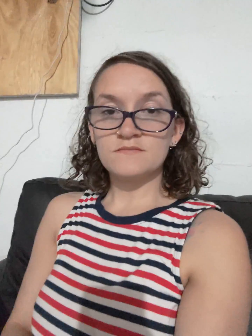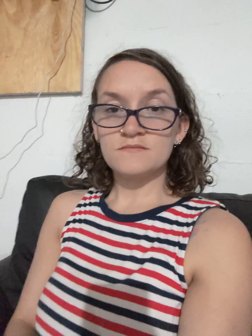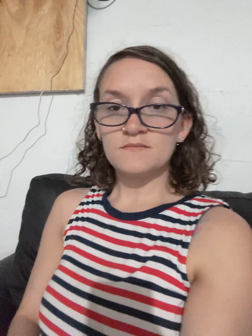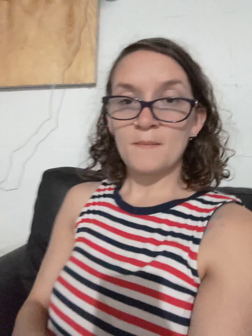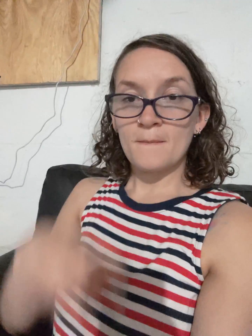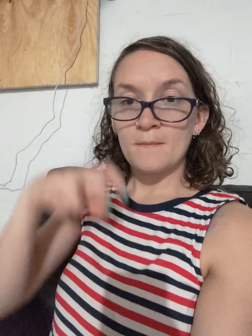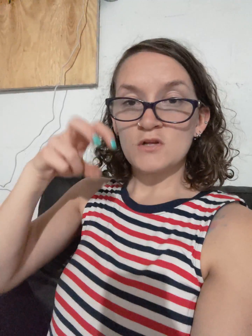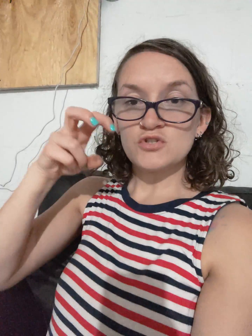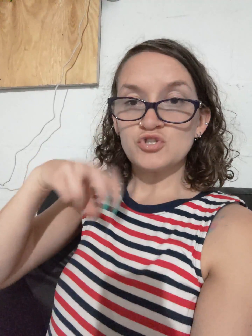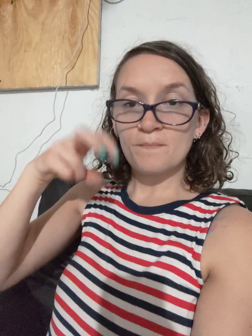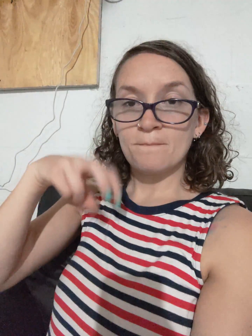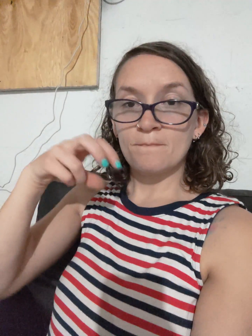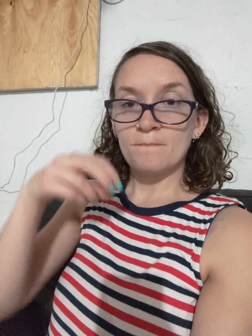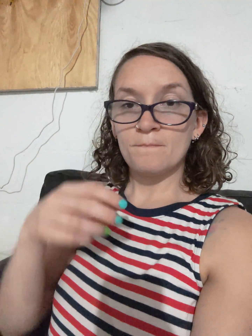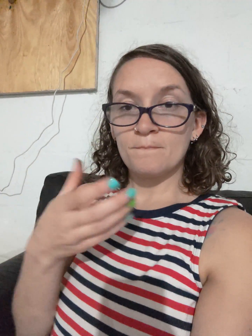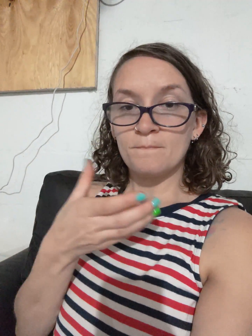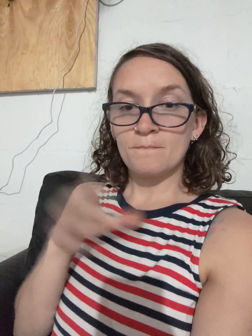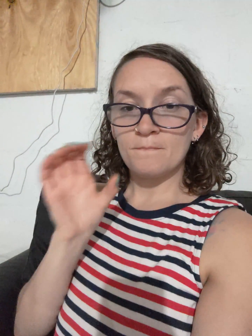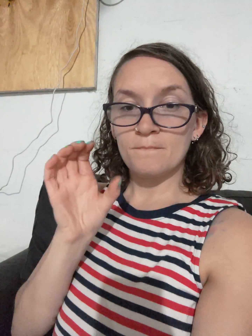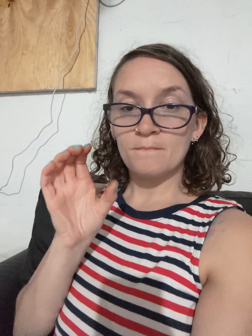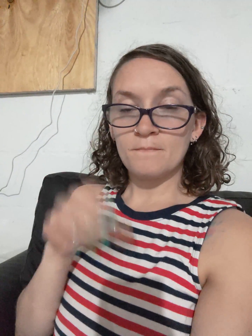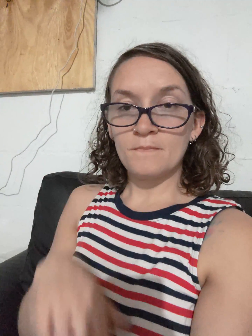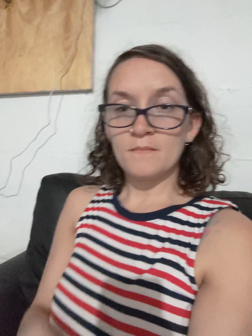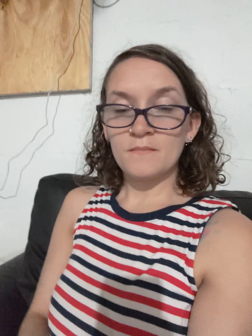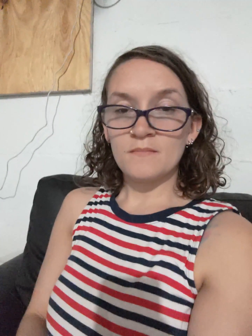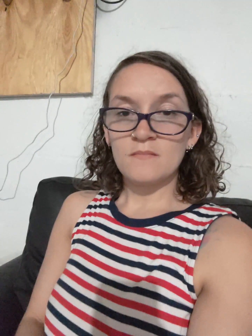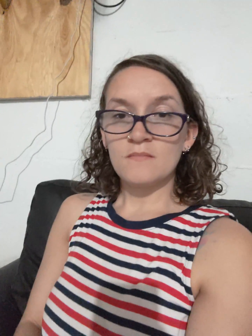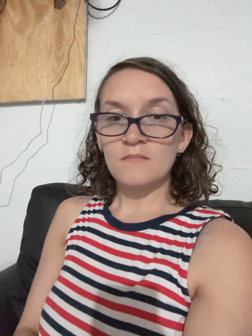potato chip